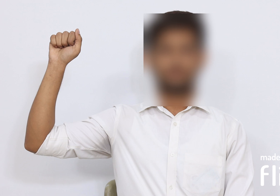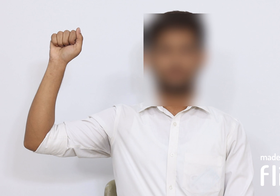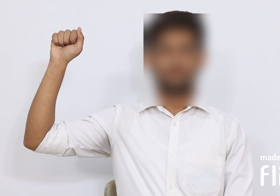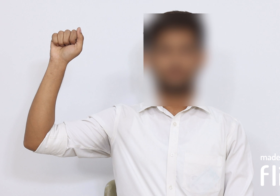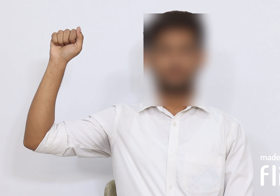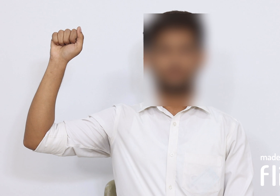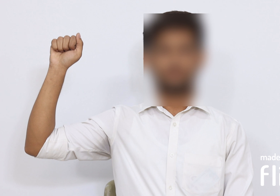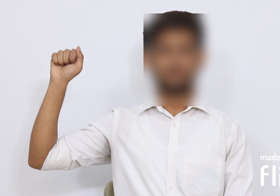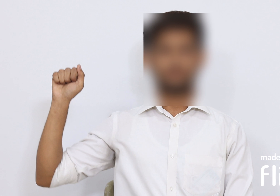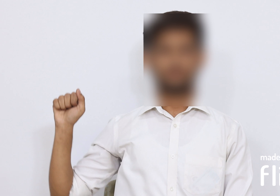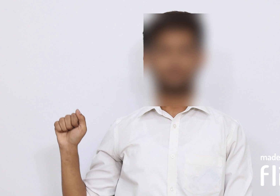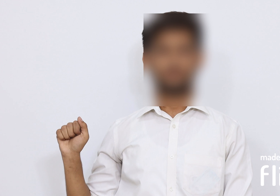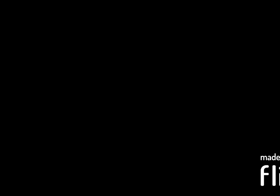آ